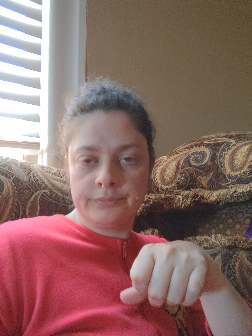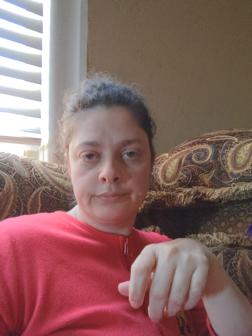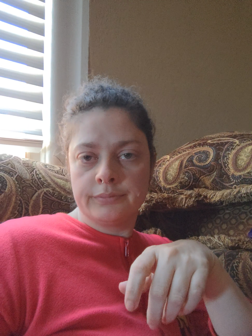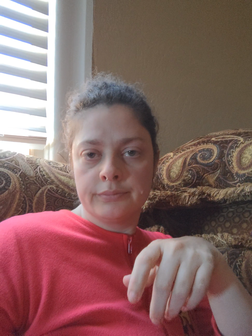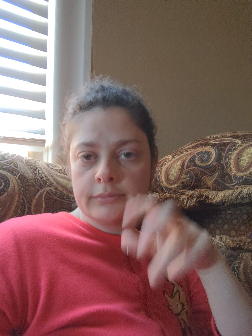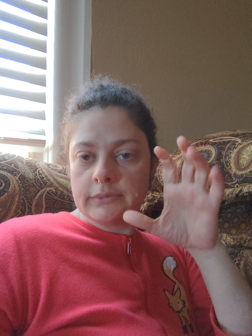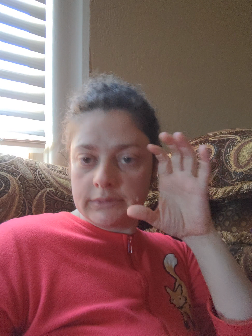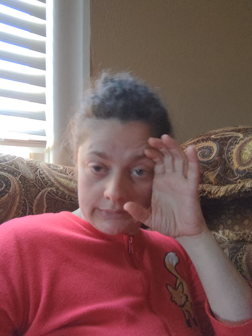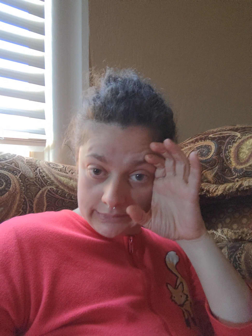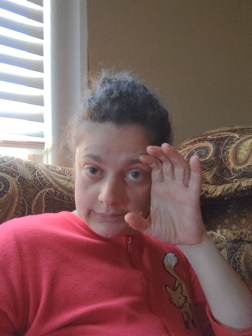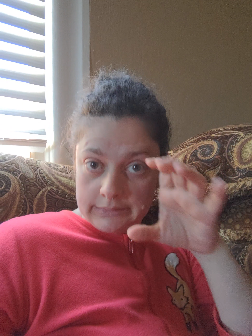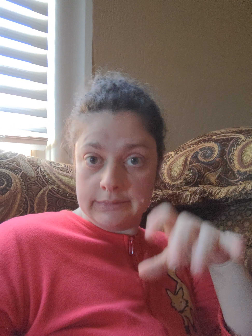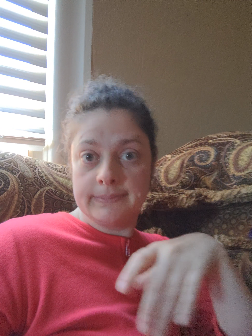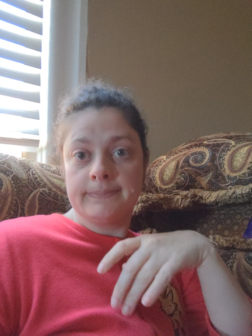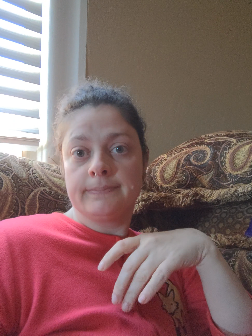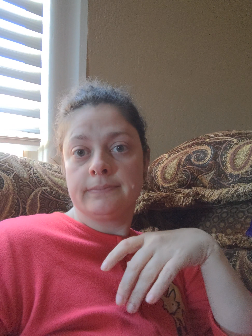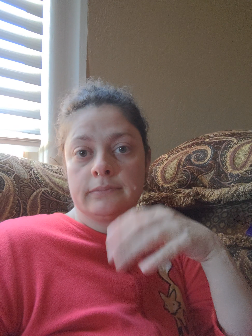listen